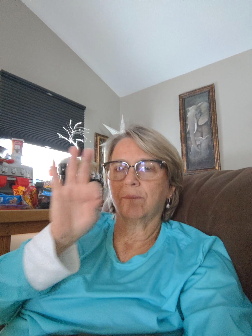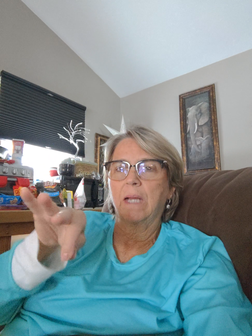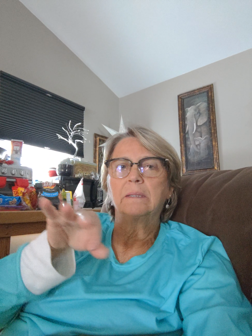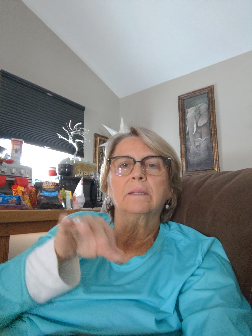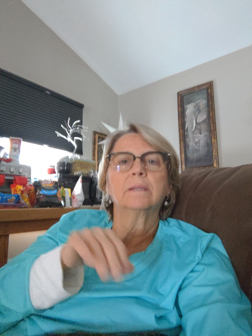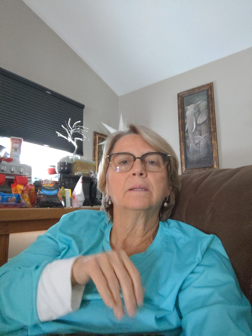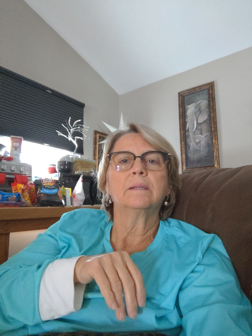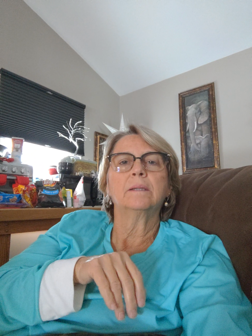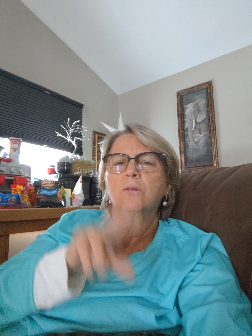french fries